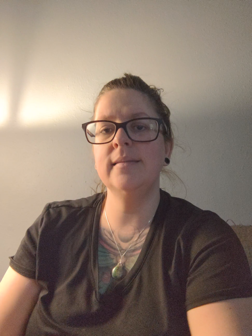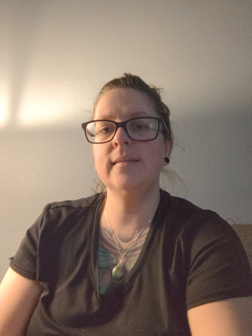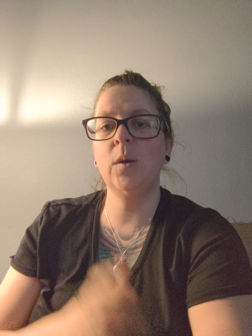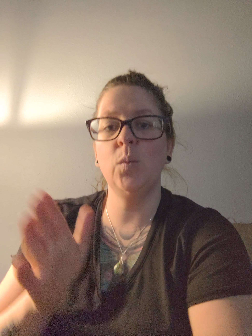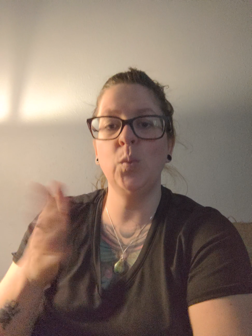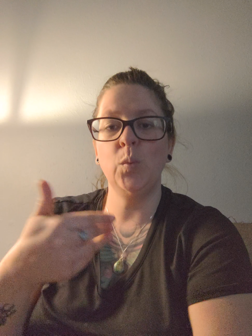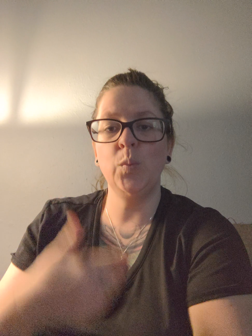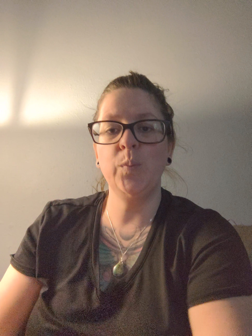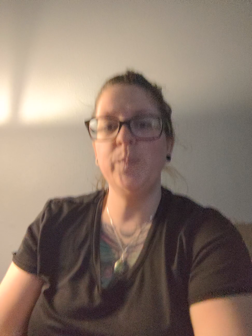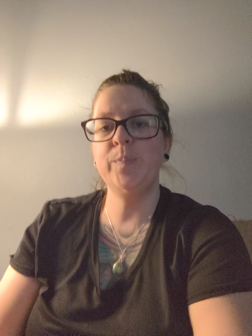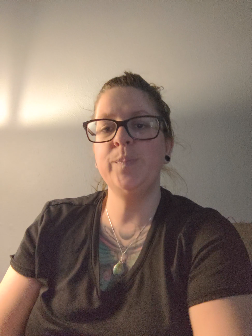room